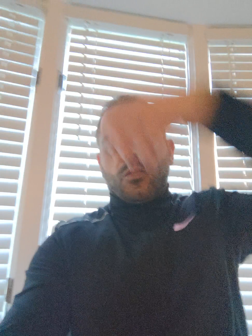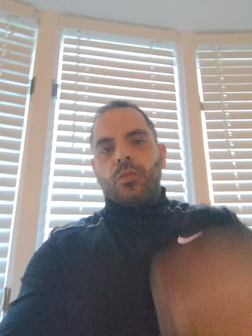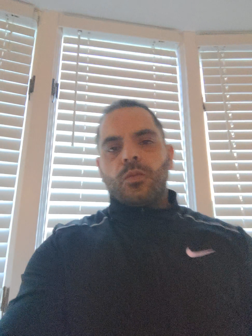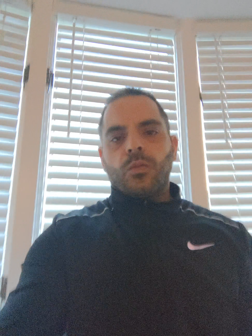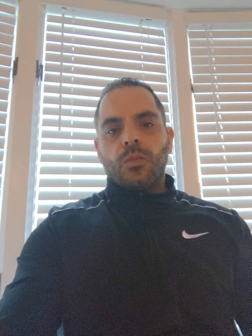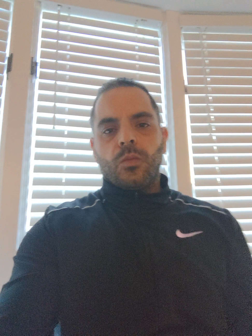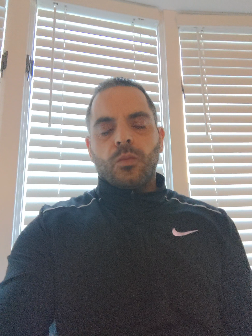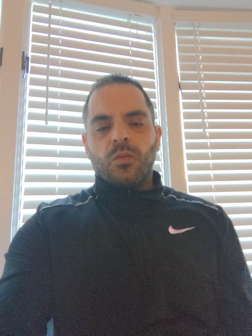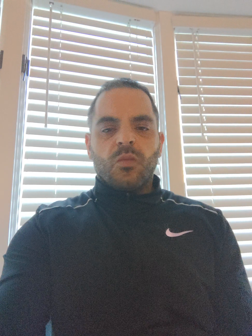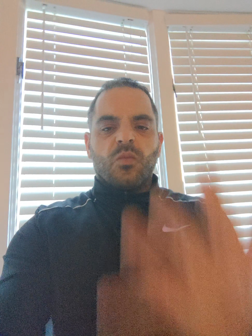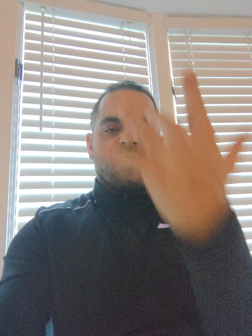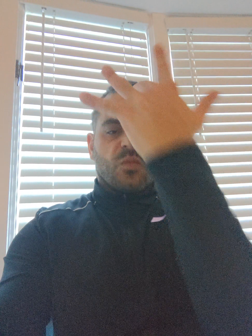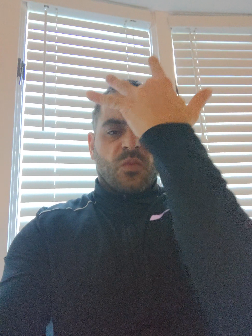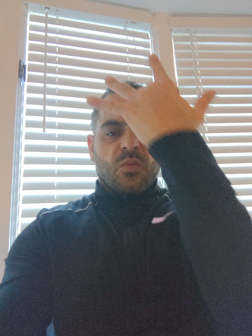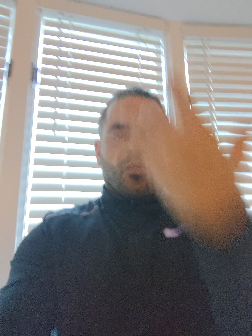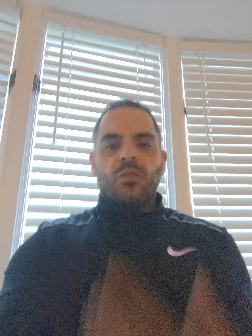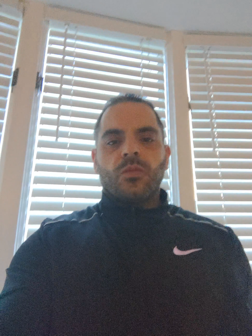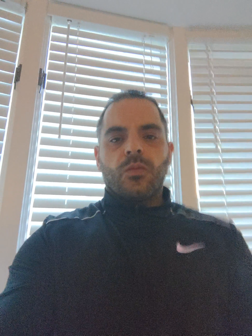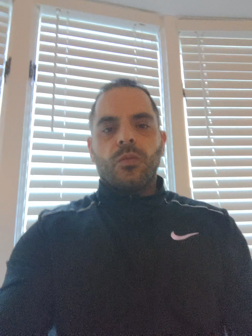sick